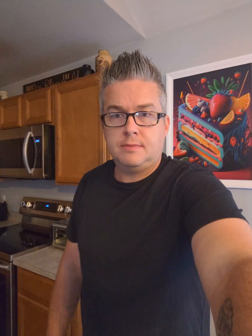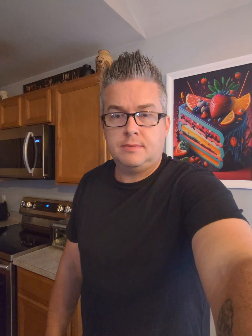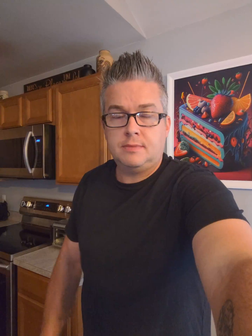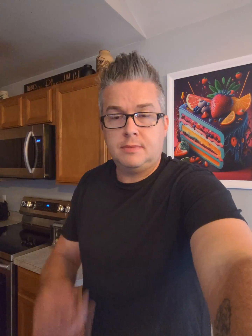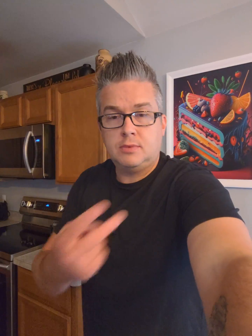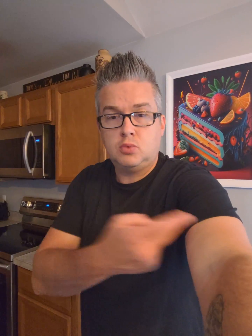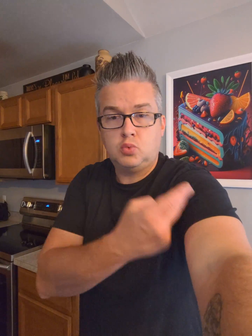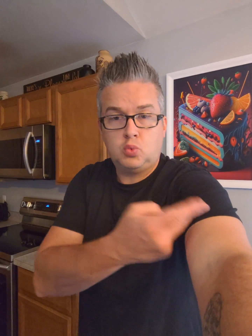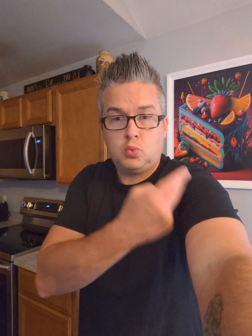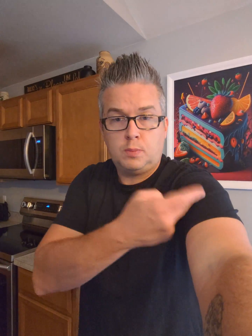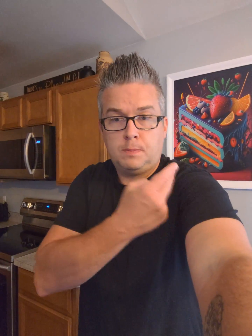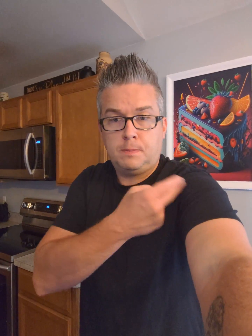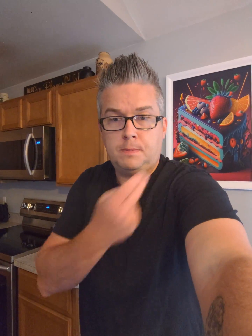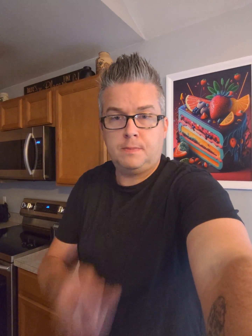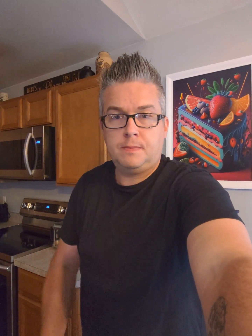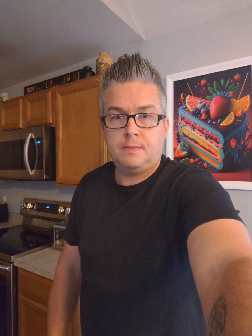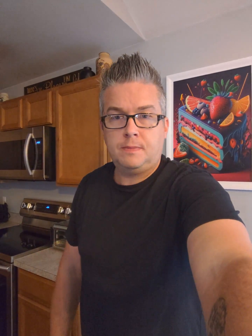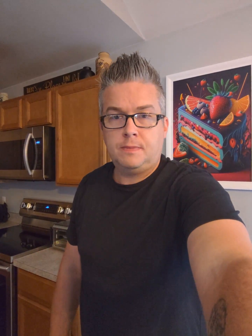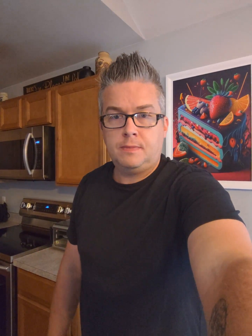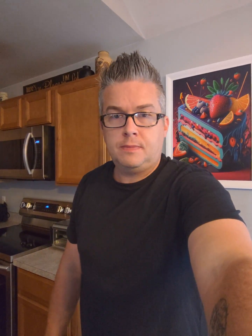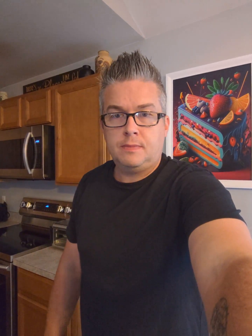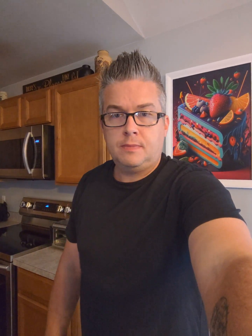sheep